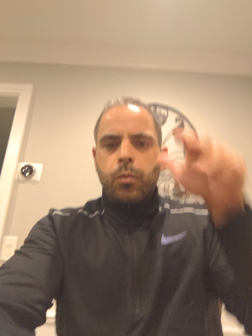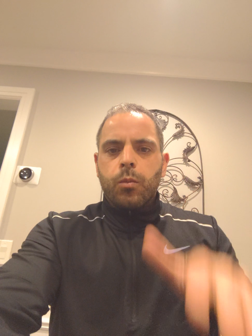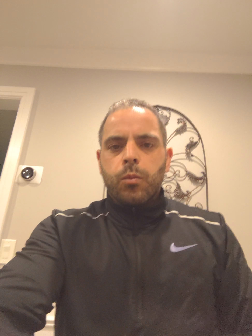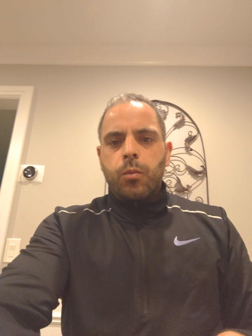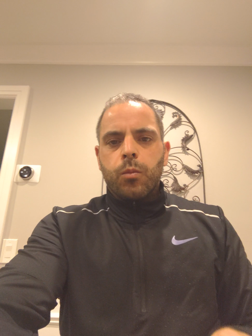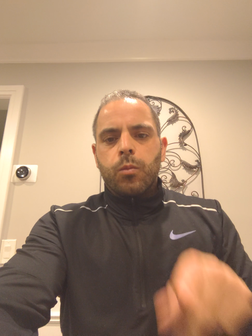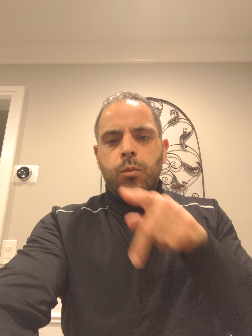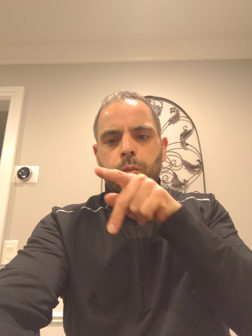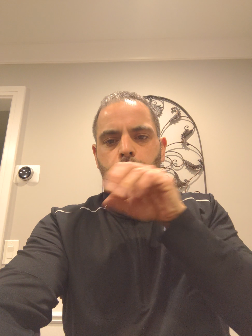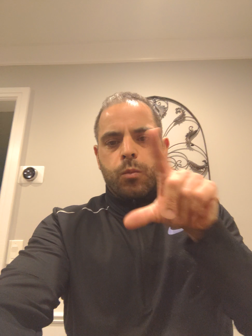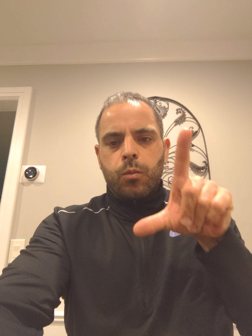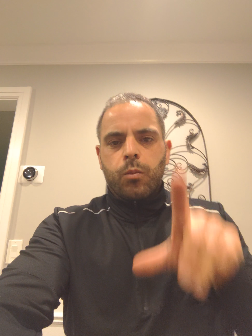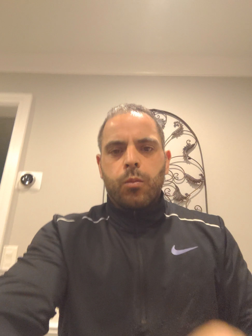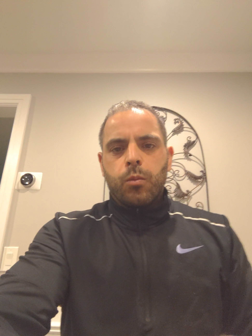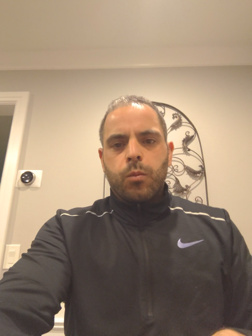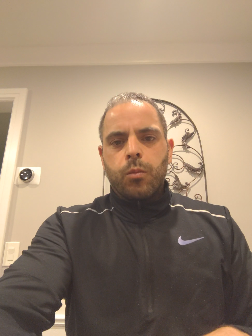pool